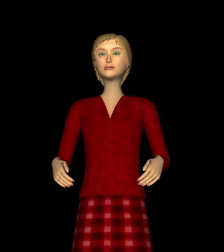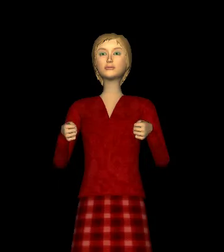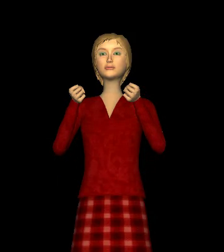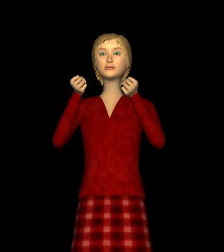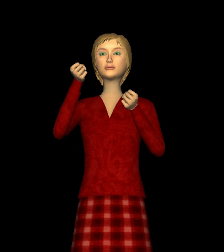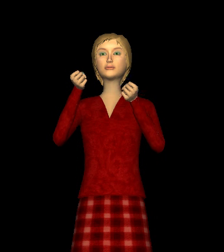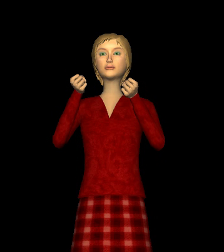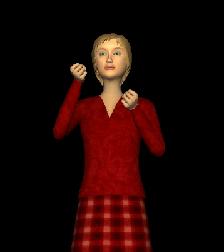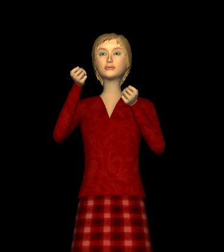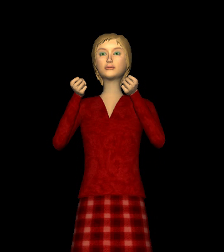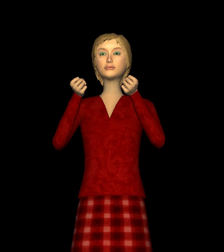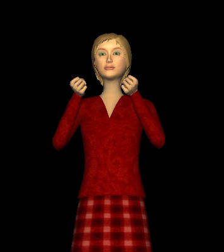قيادة